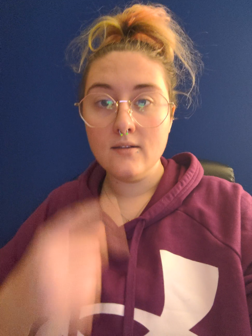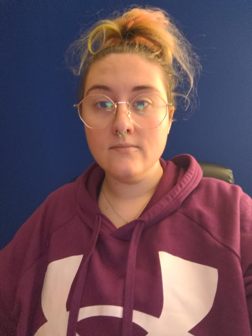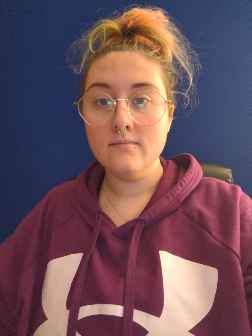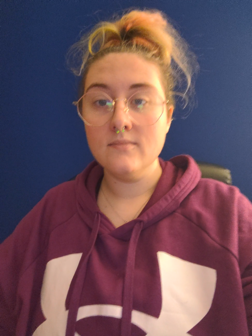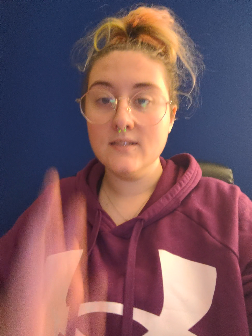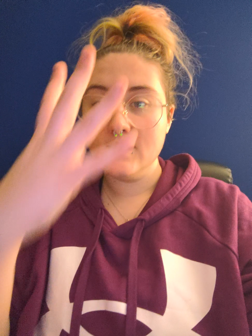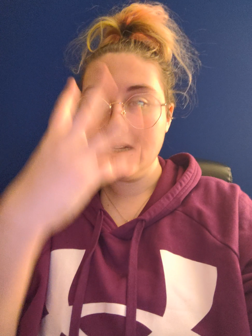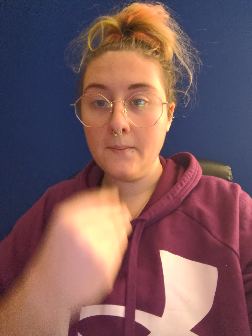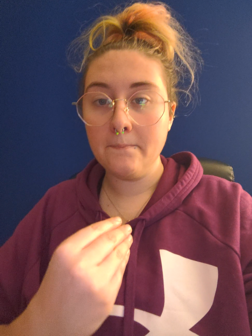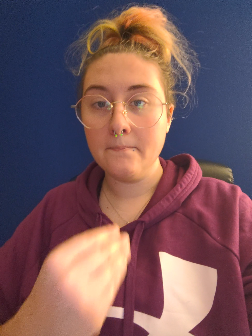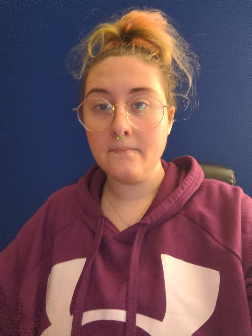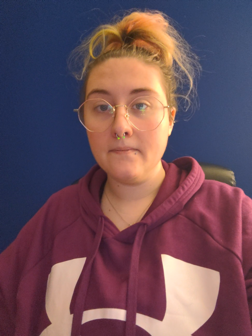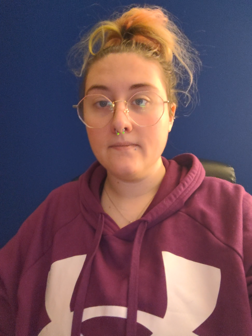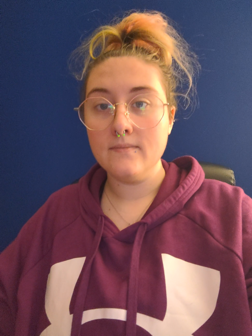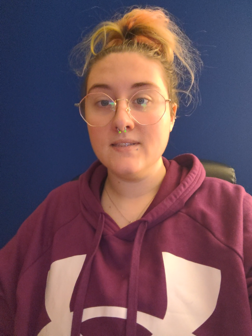sleep